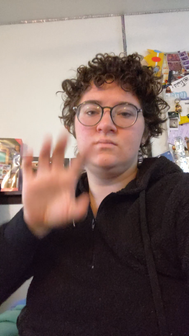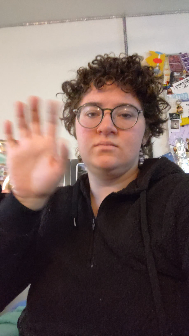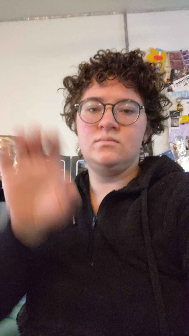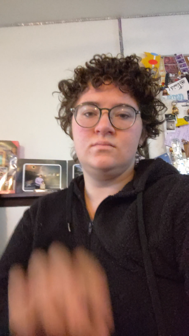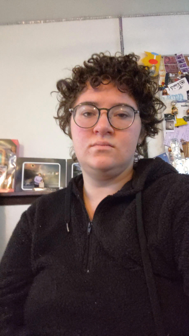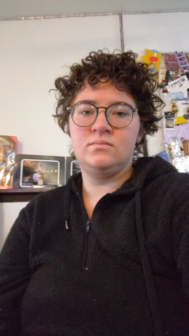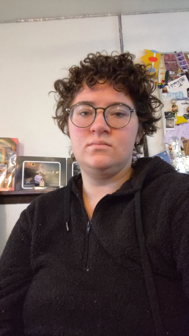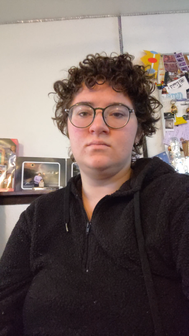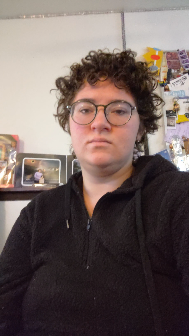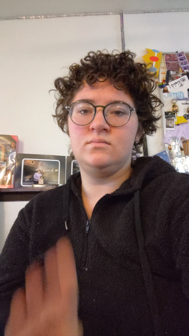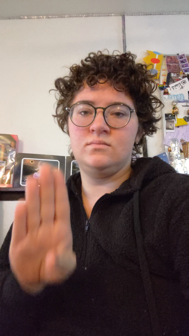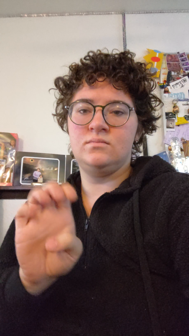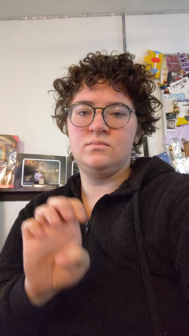be